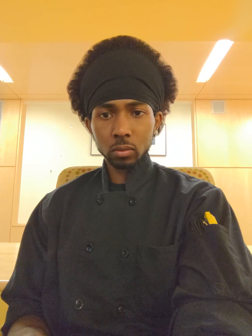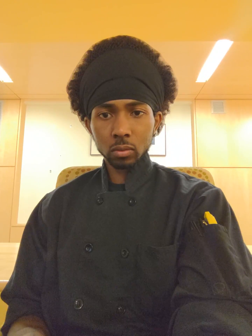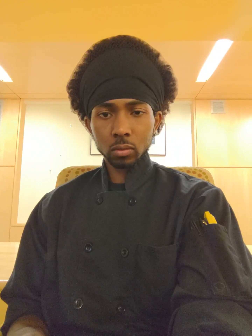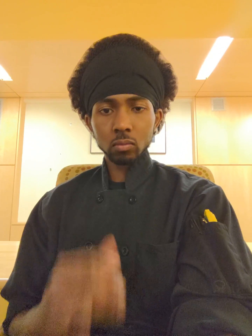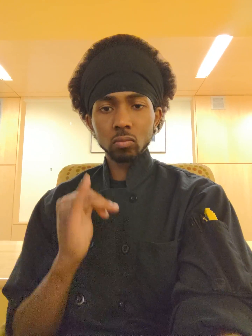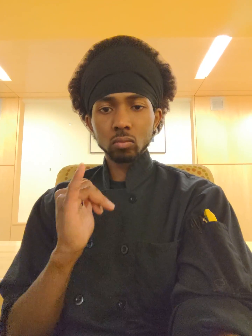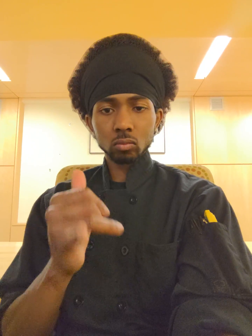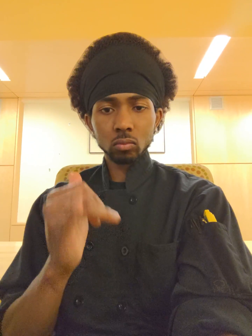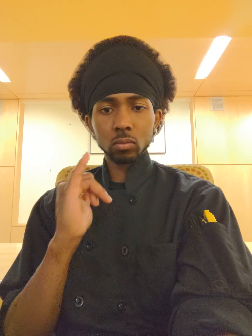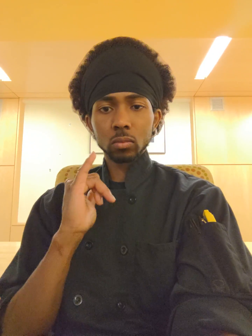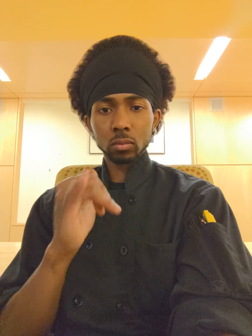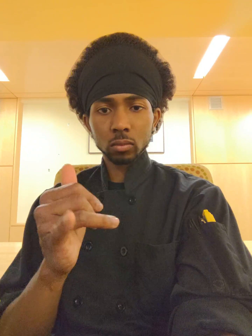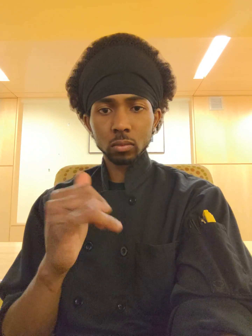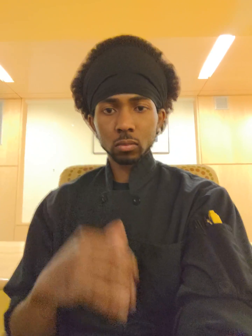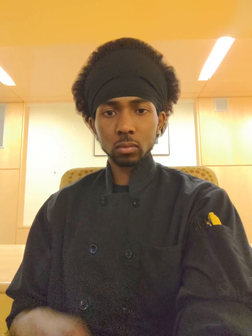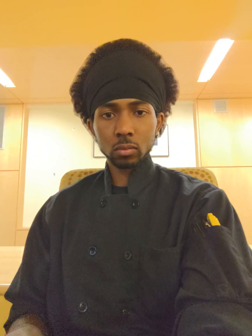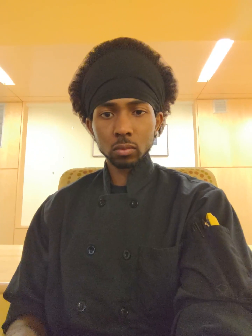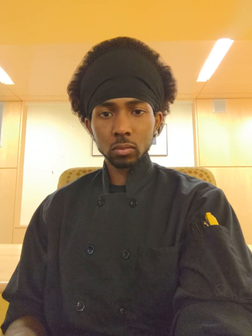rocking chair